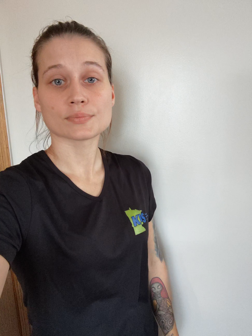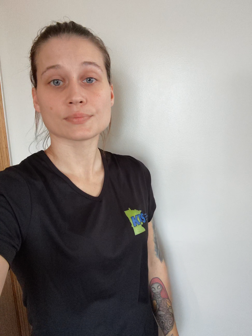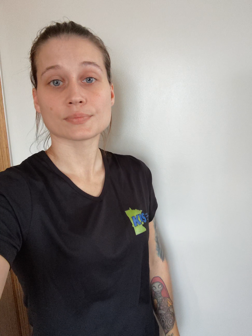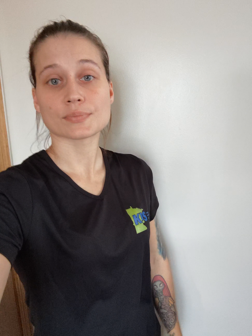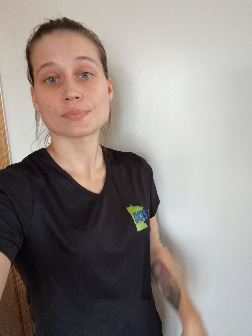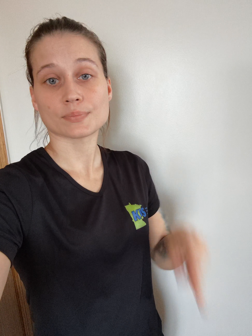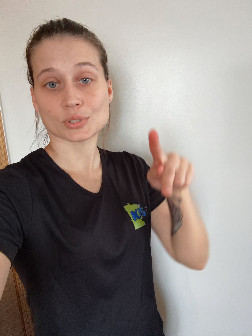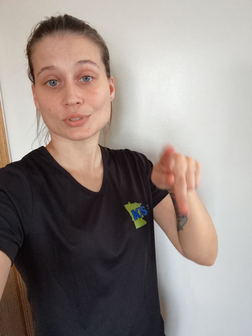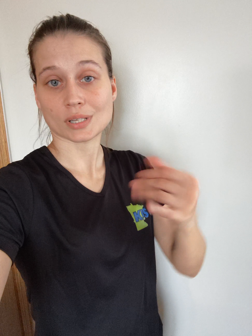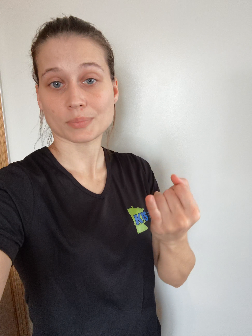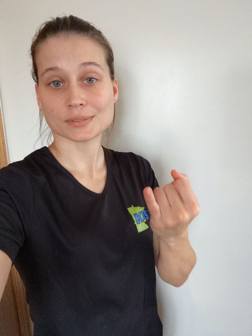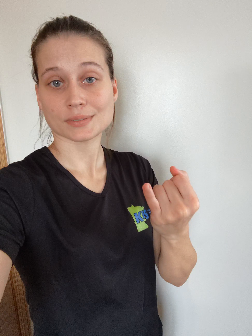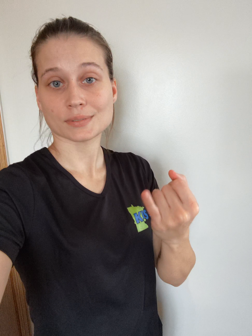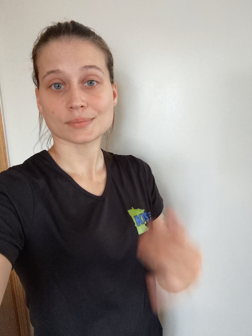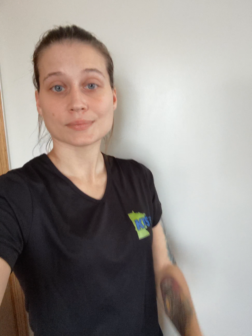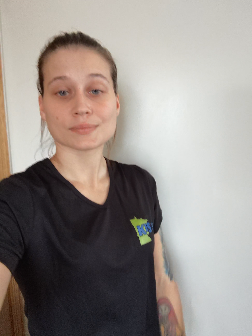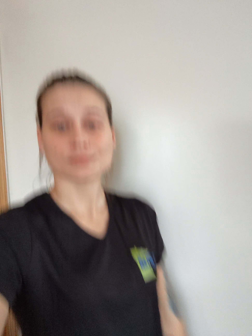pajamas